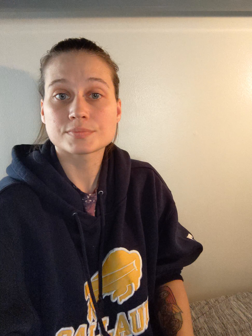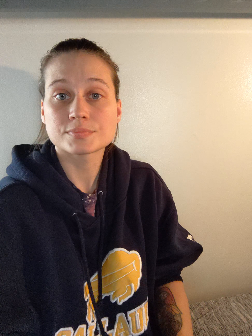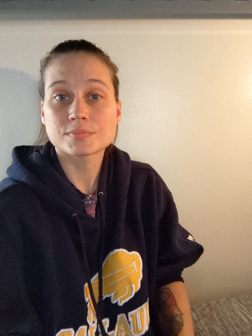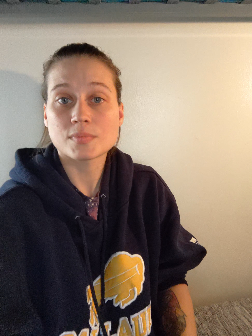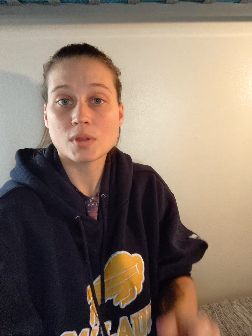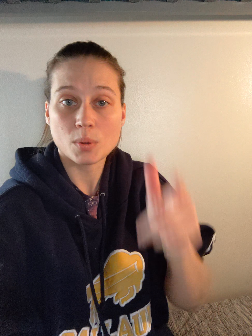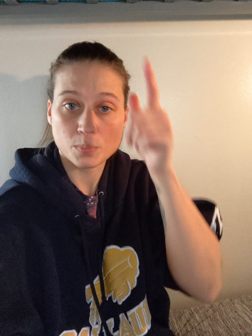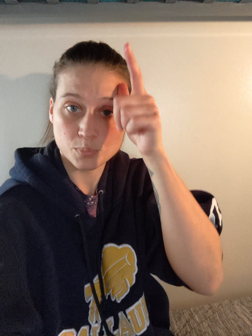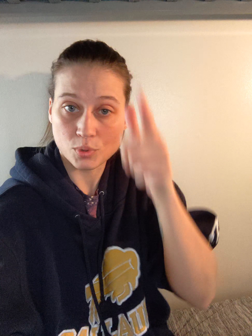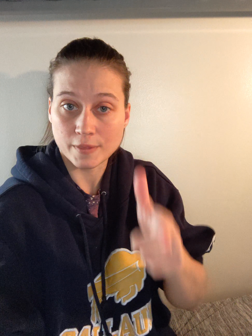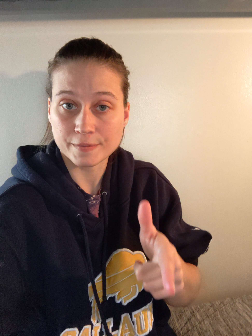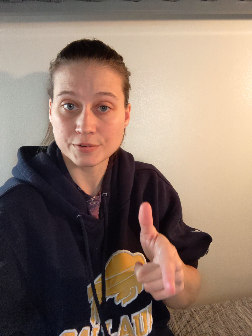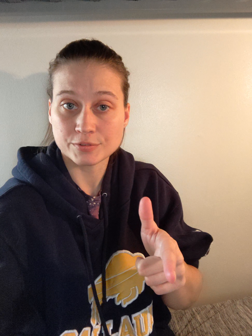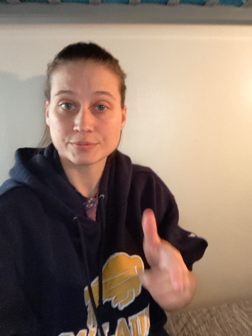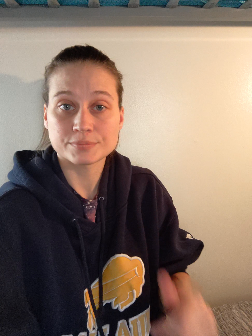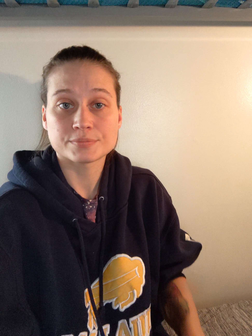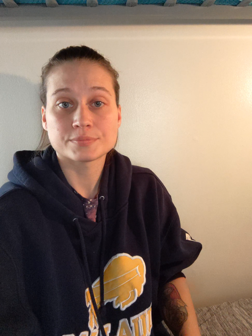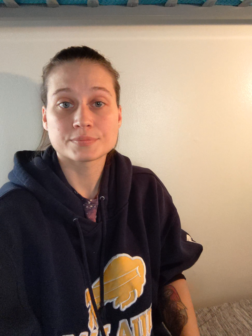brother